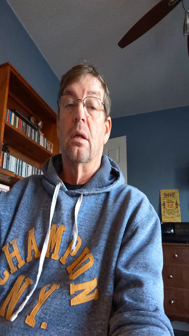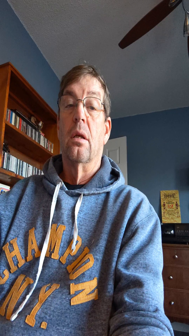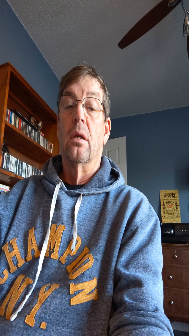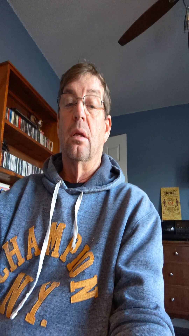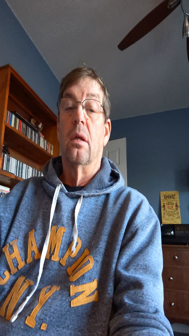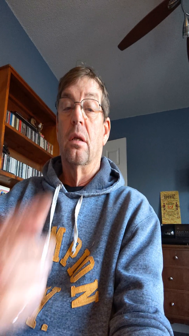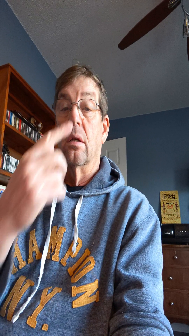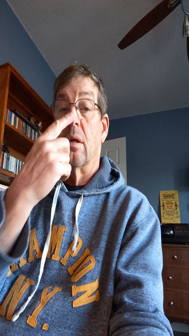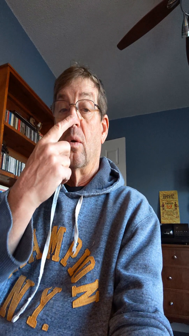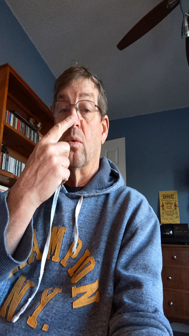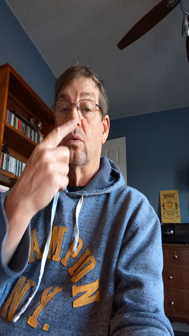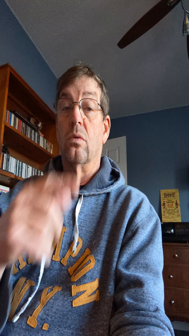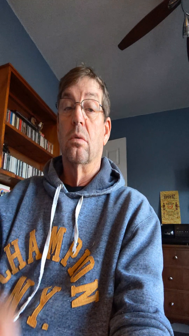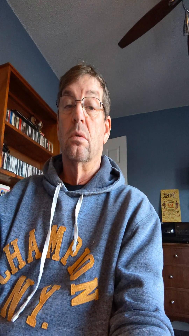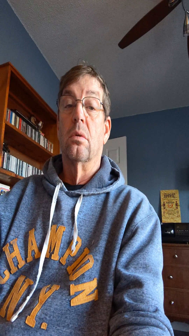nose